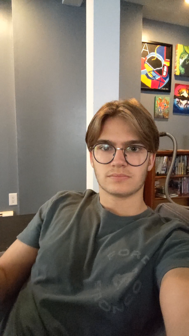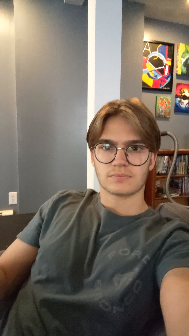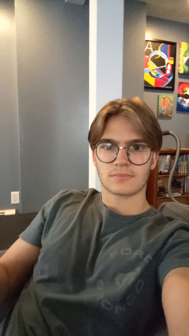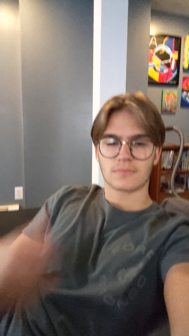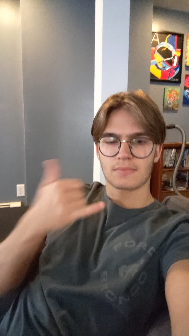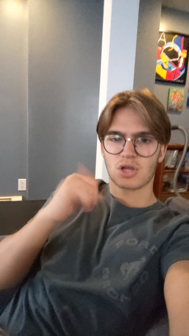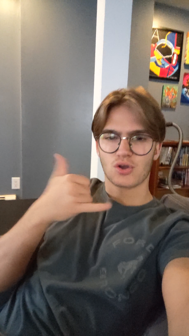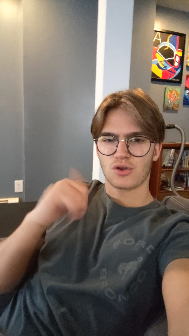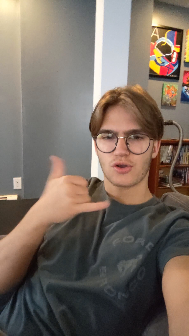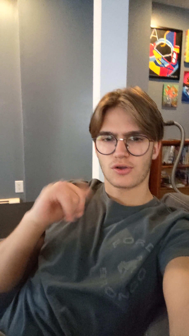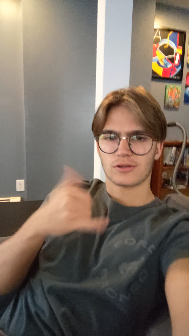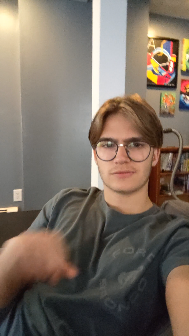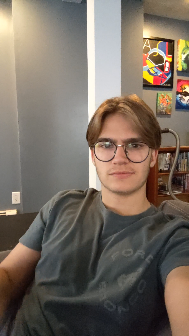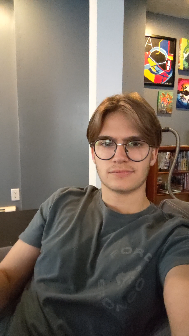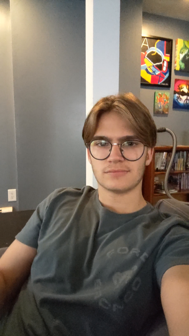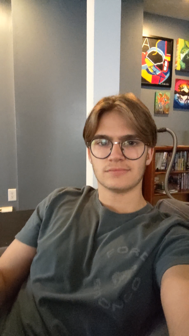party